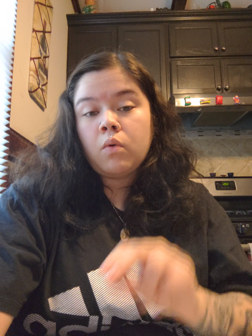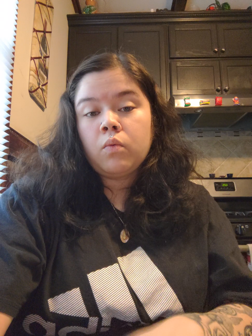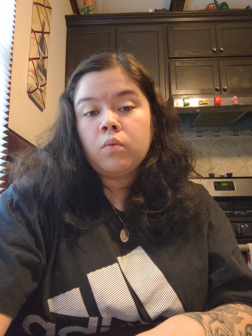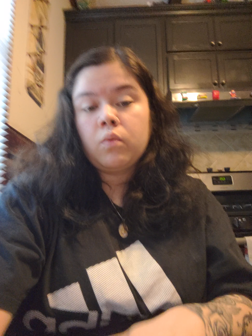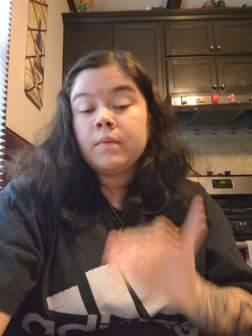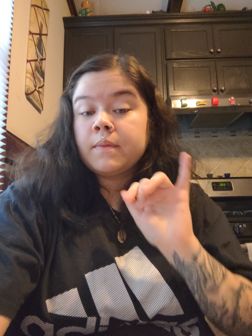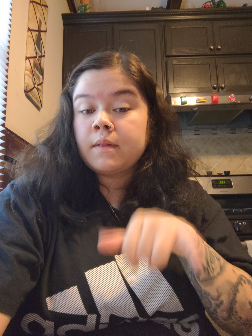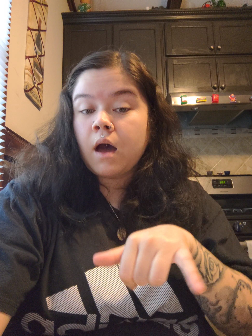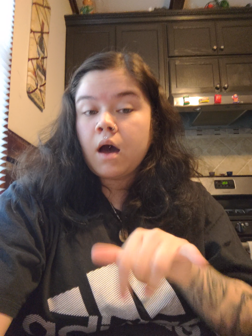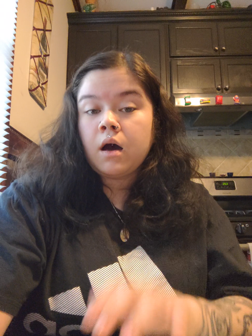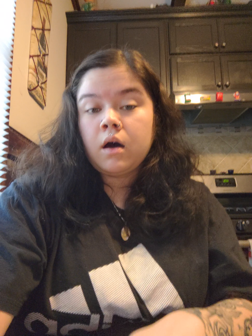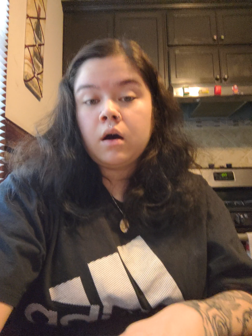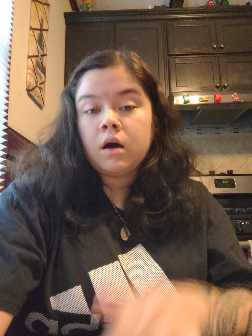that